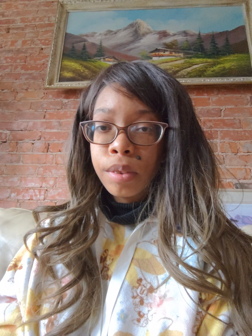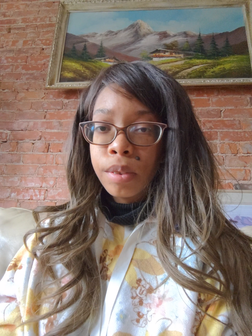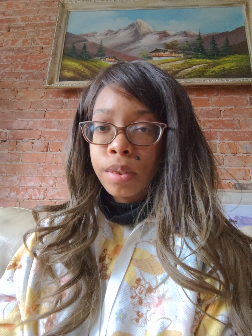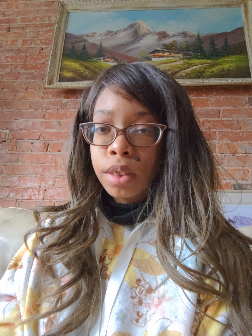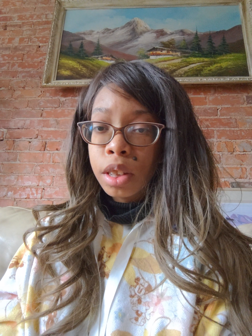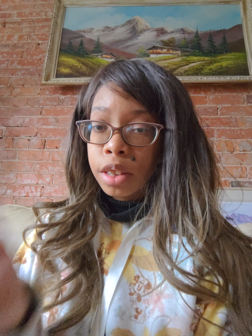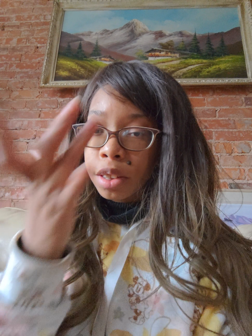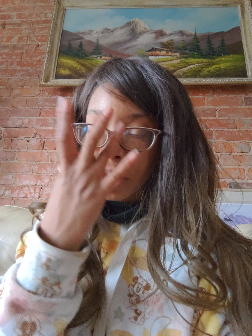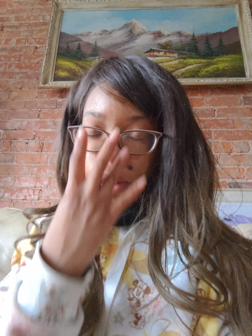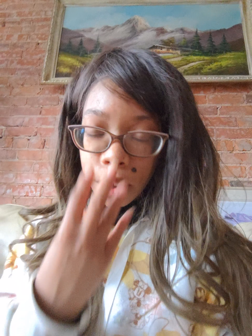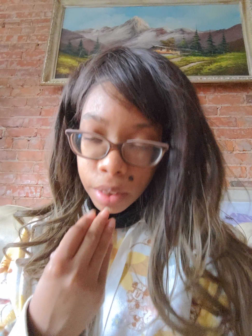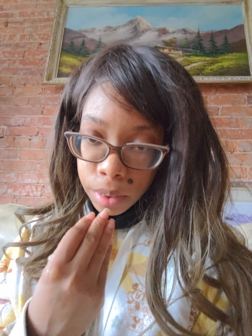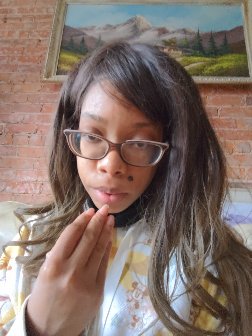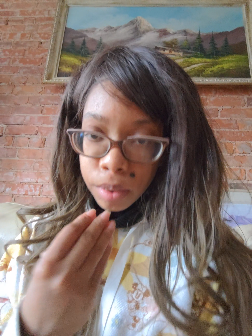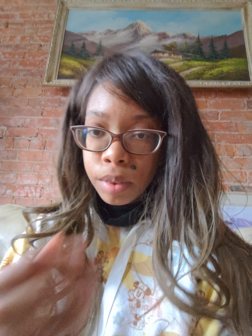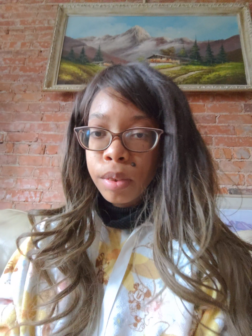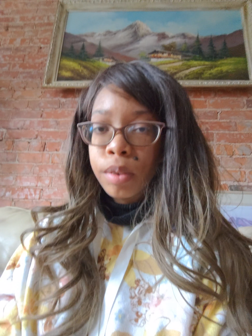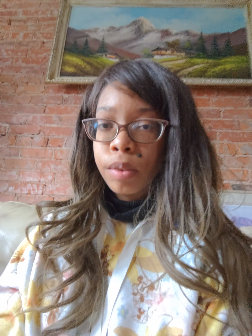sleep